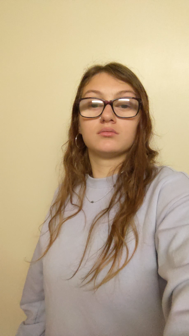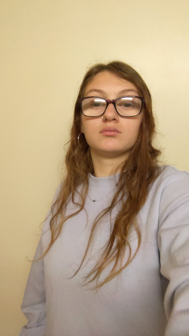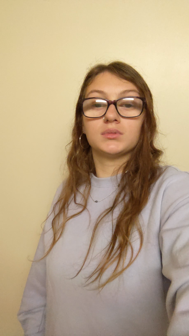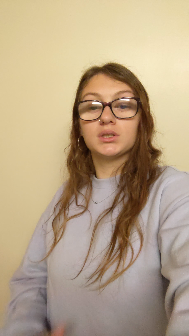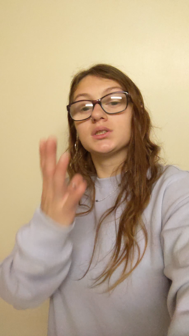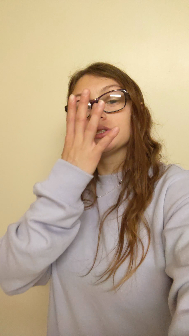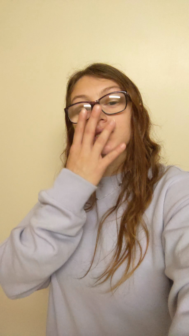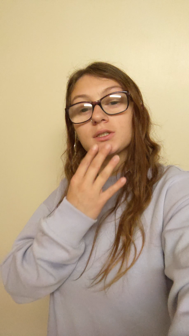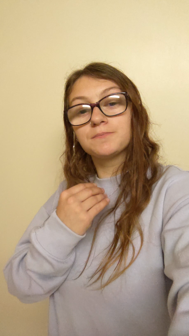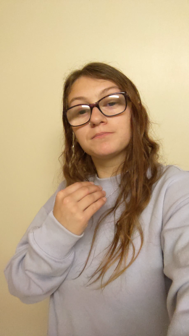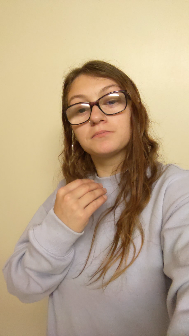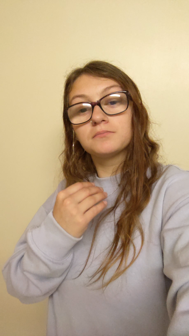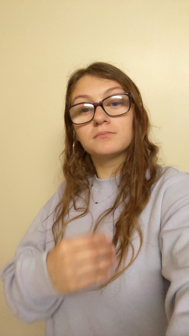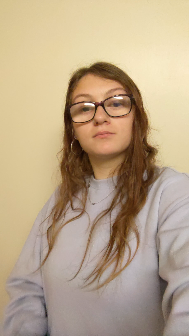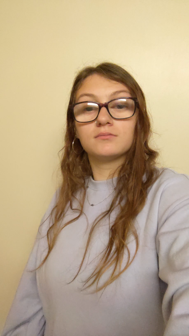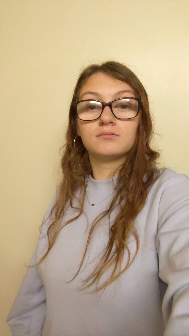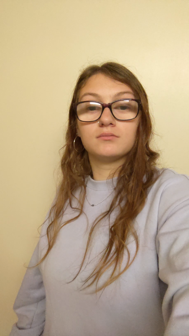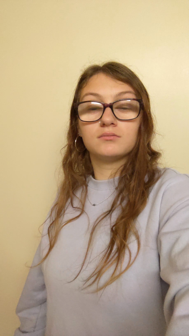asleep